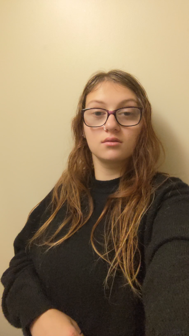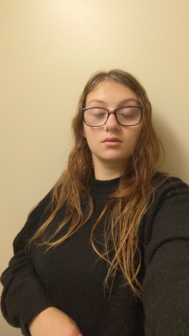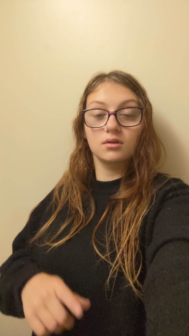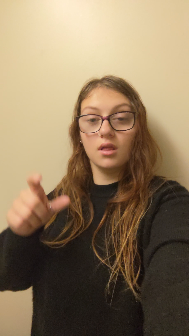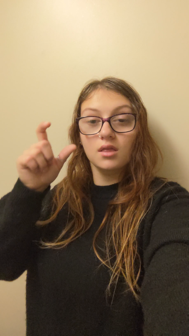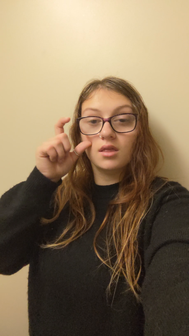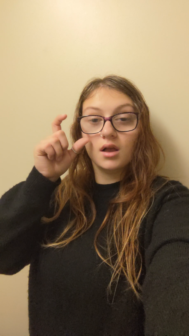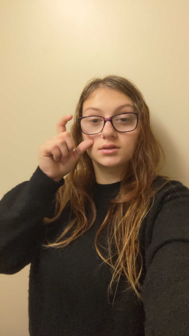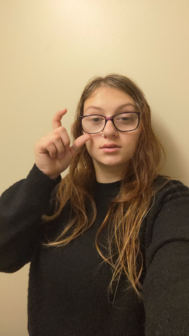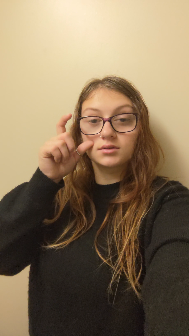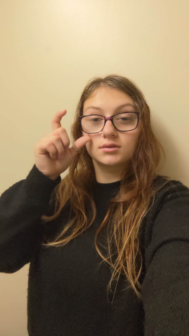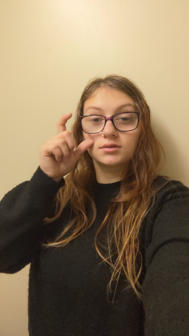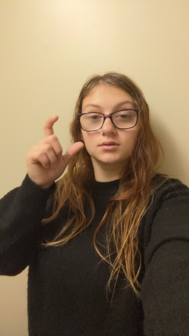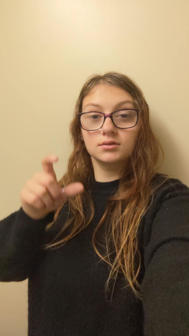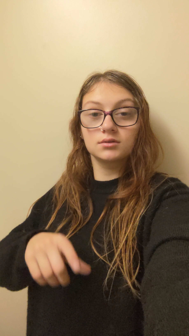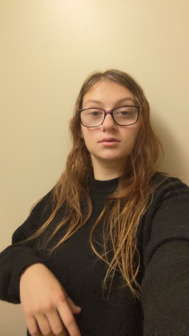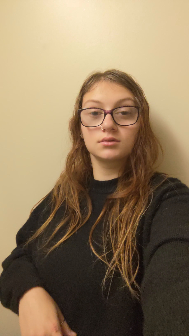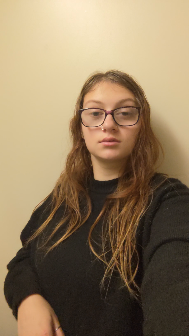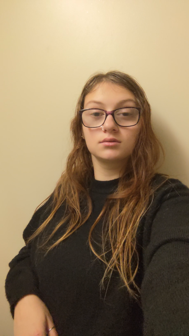glasses